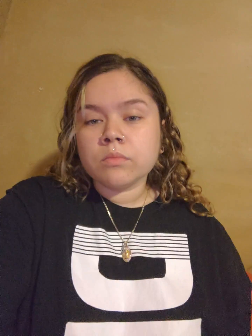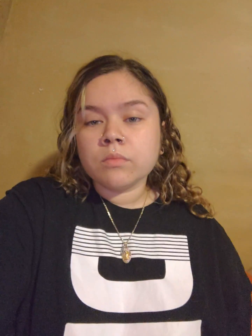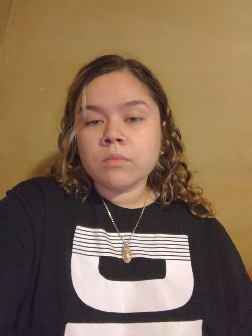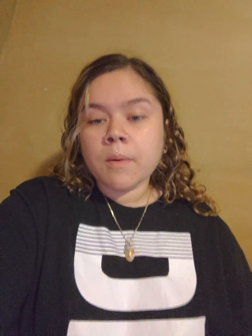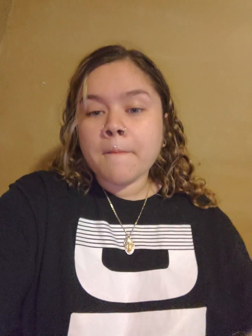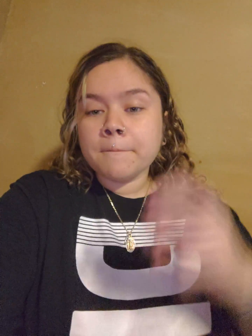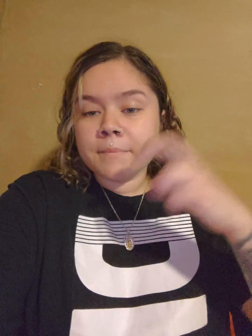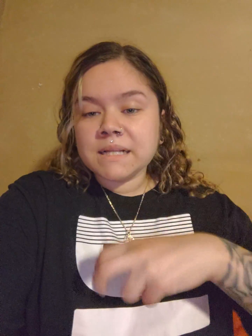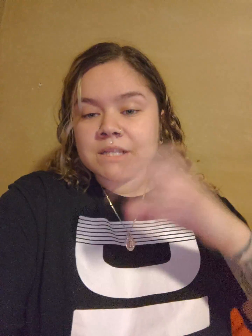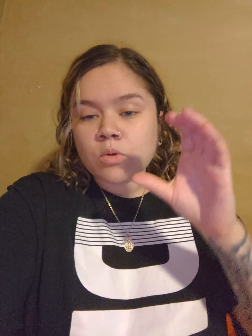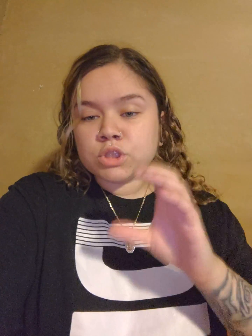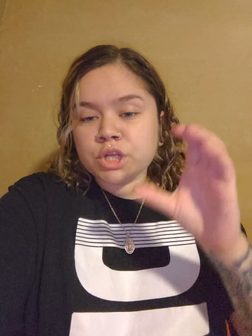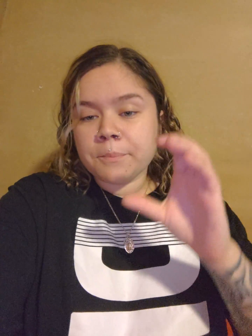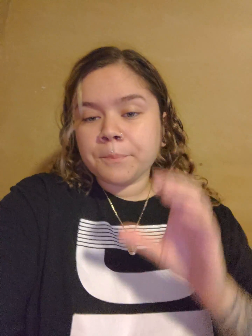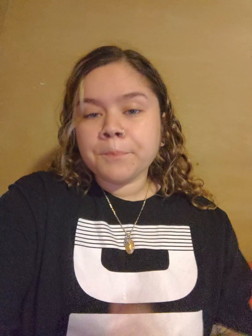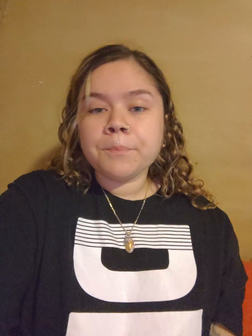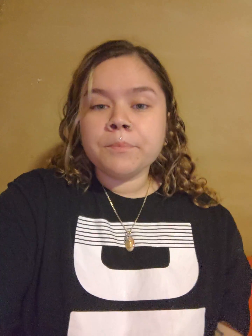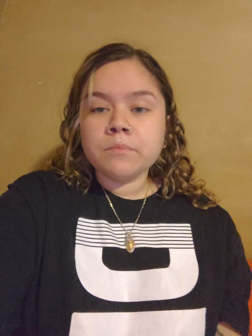potato chip